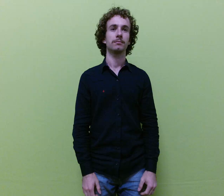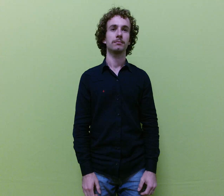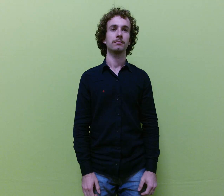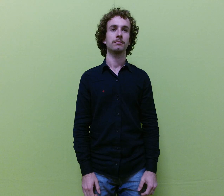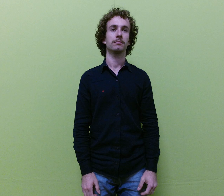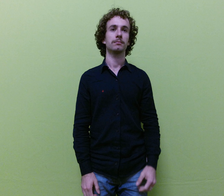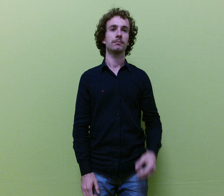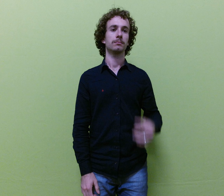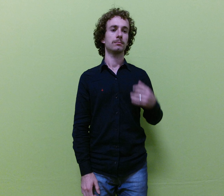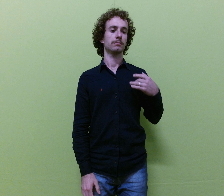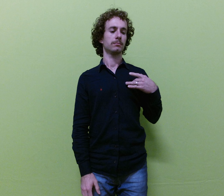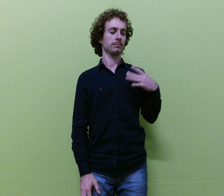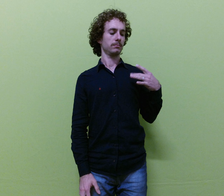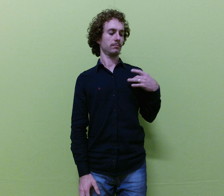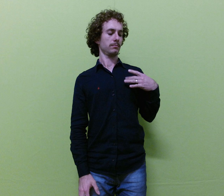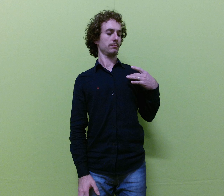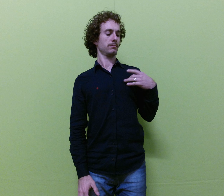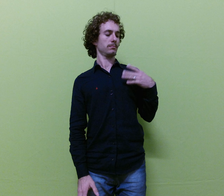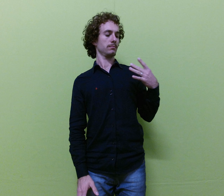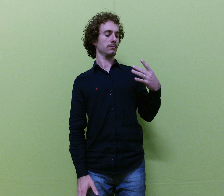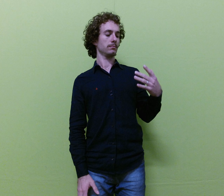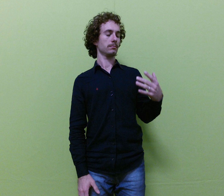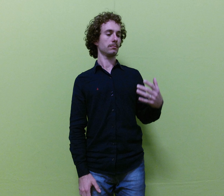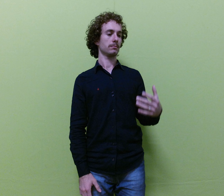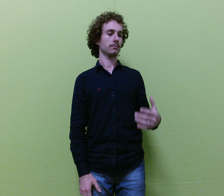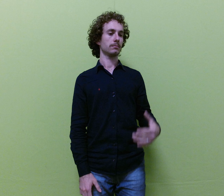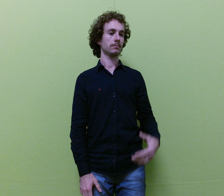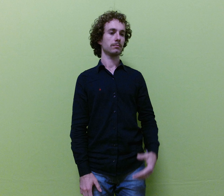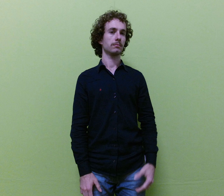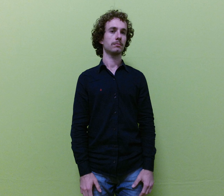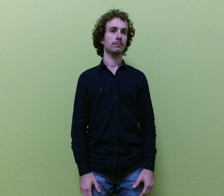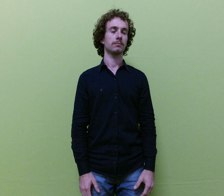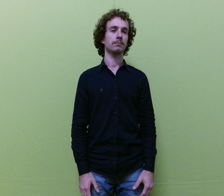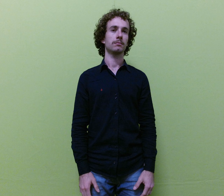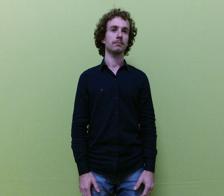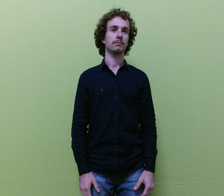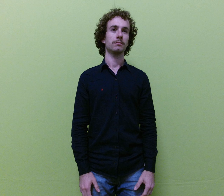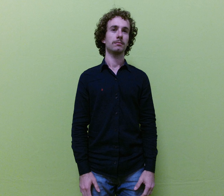medo